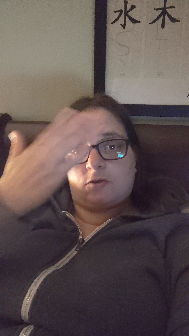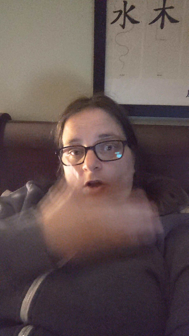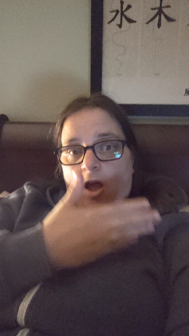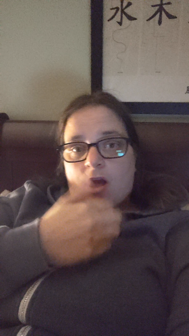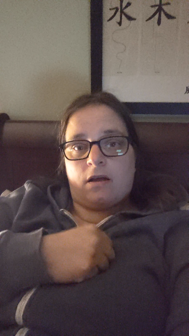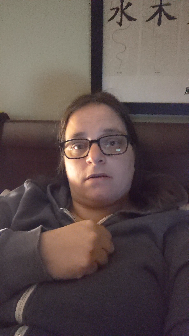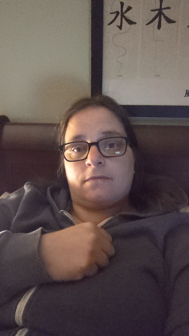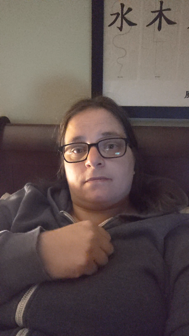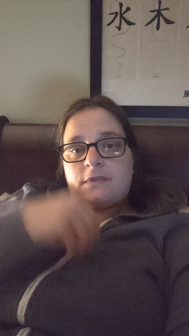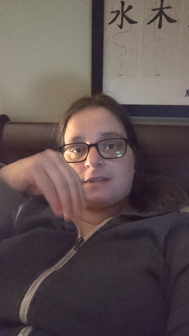inside